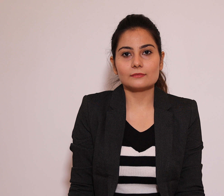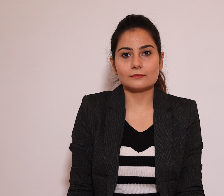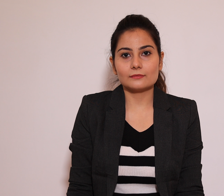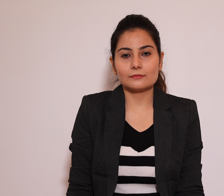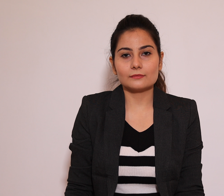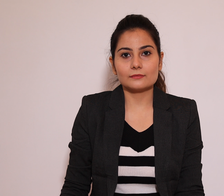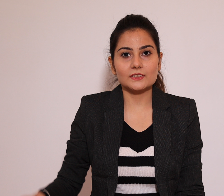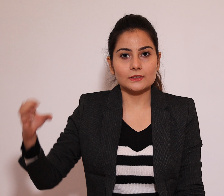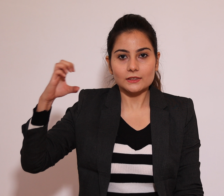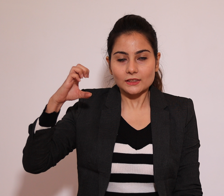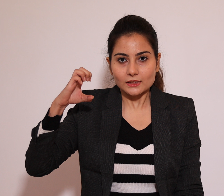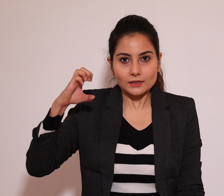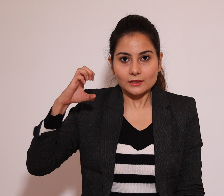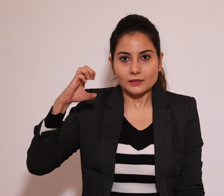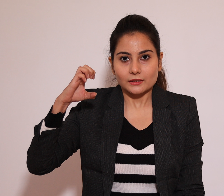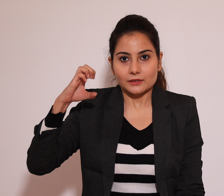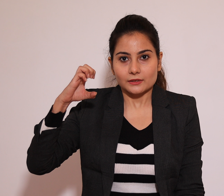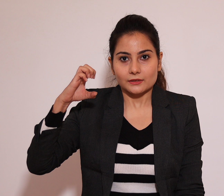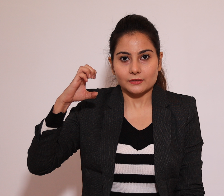stiff